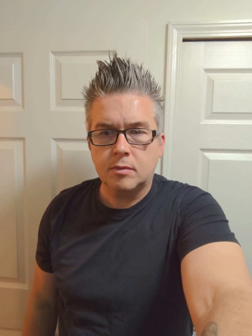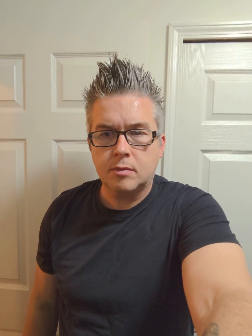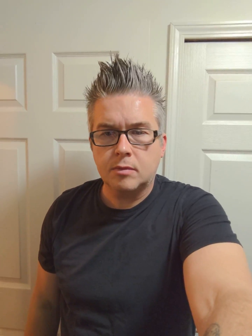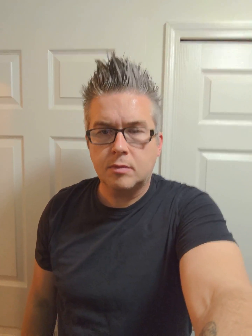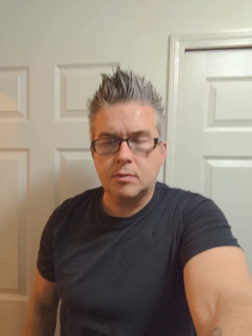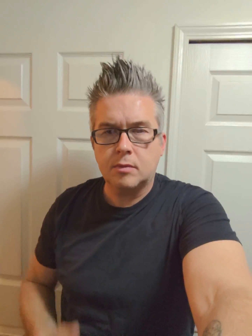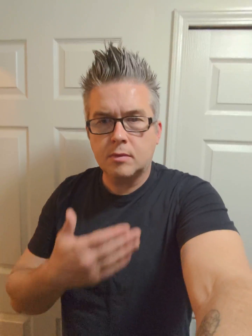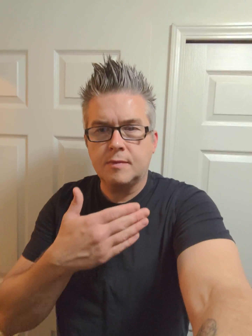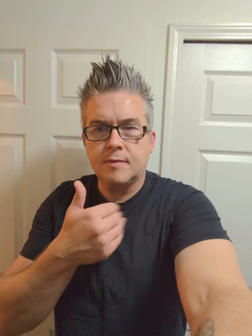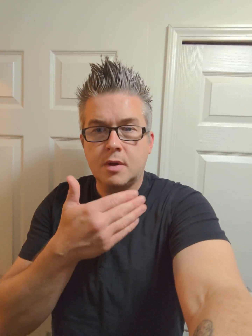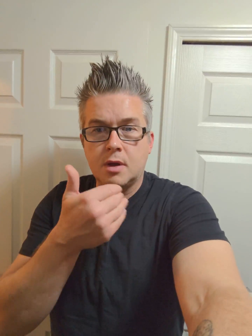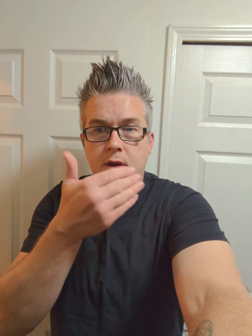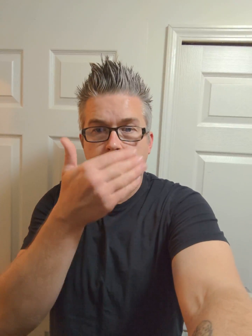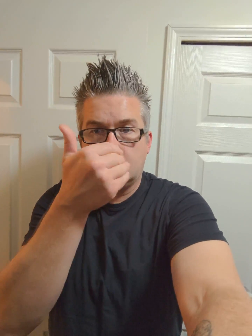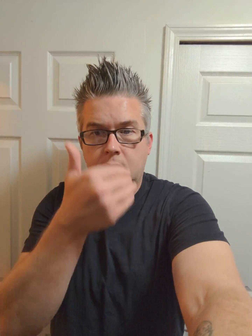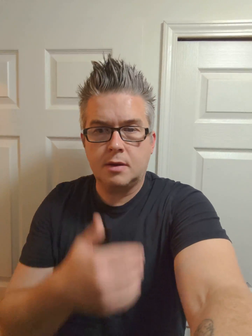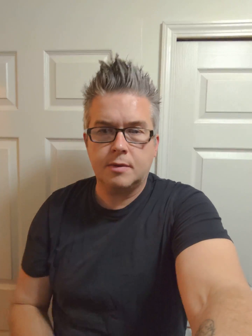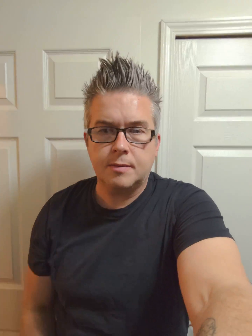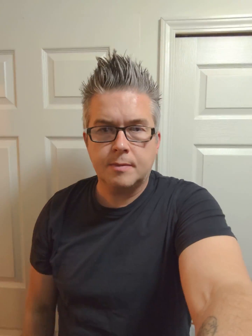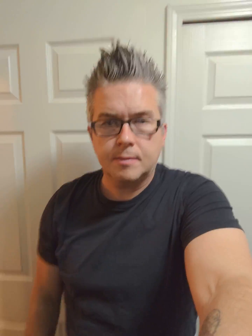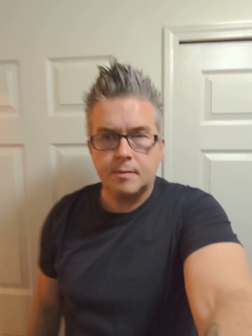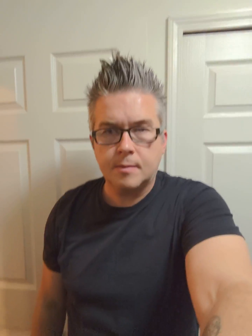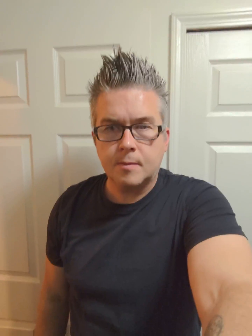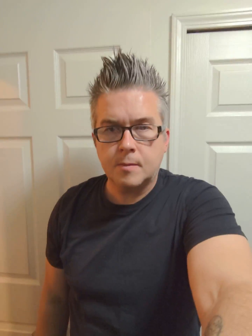butterfly